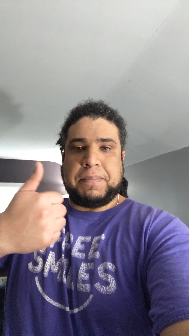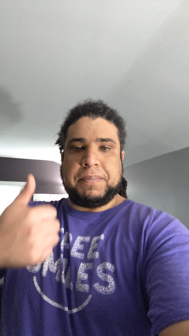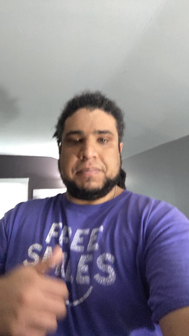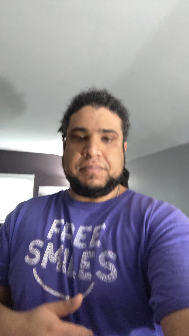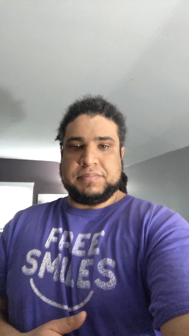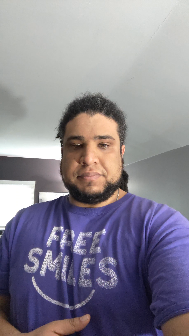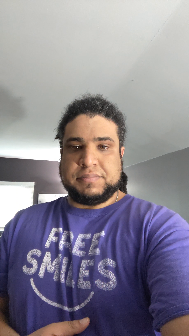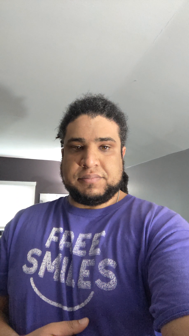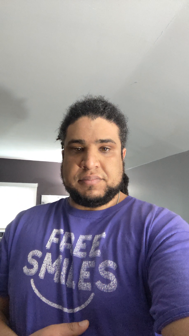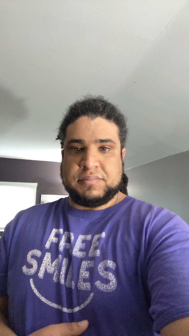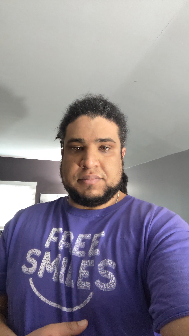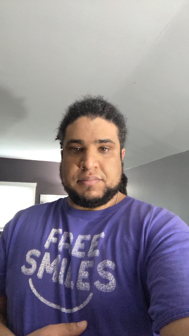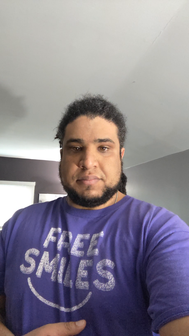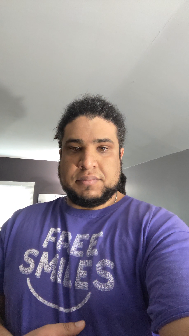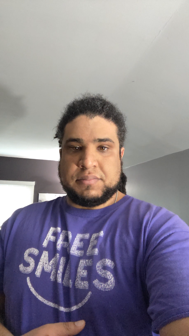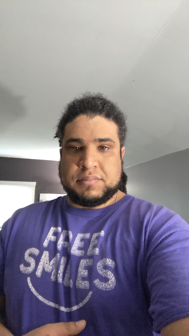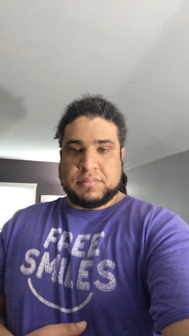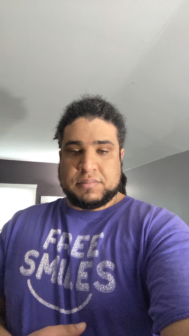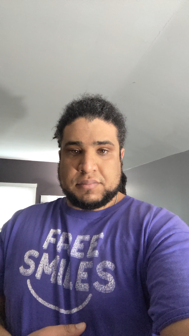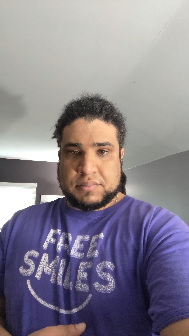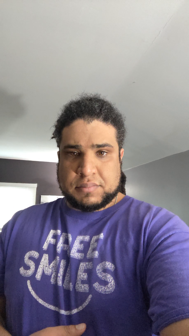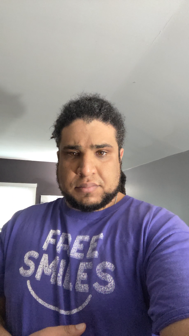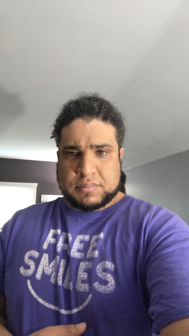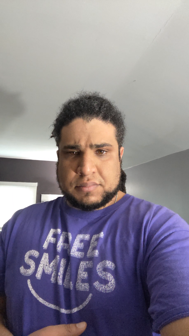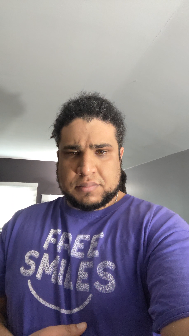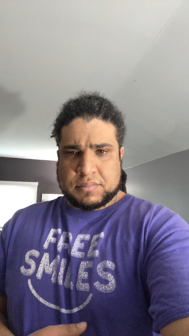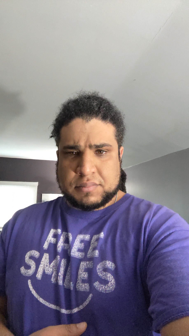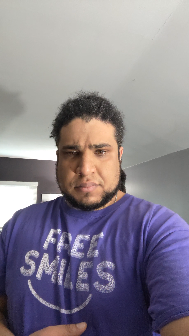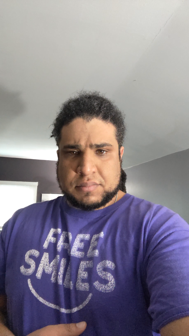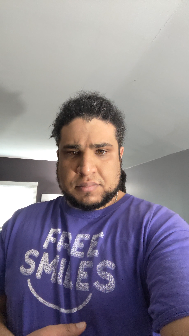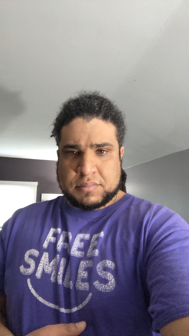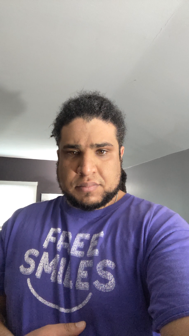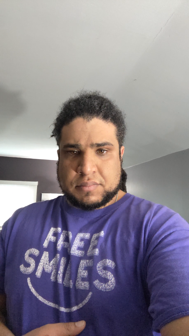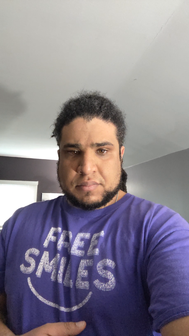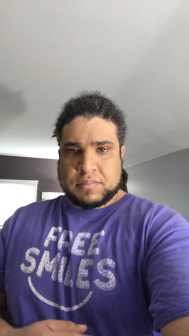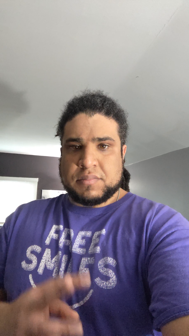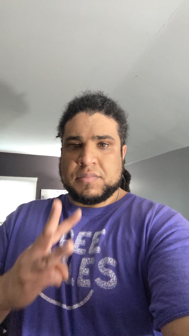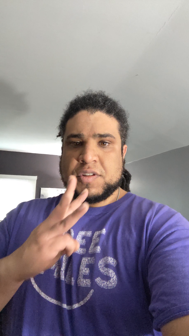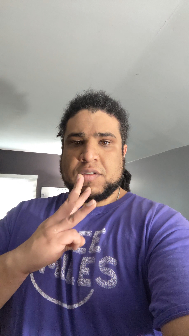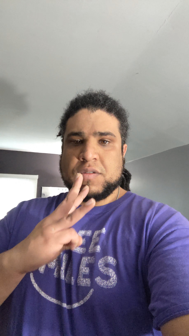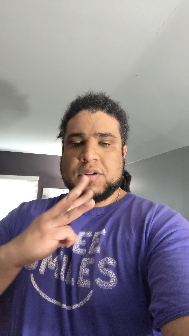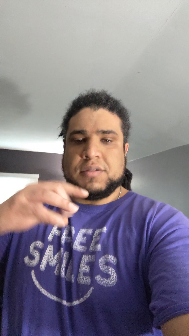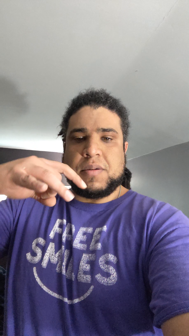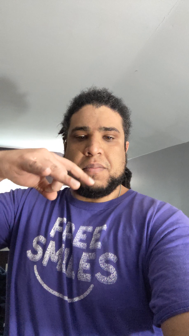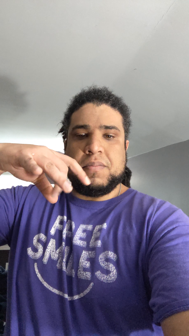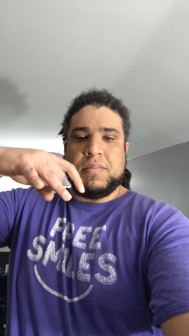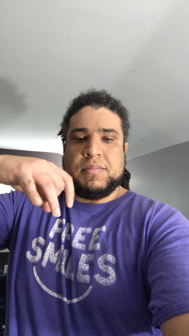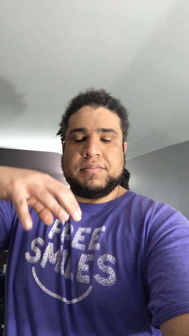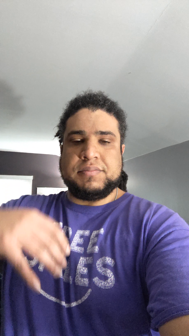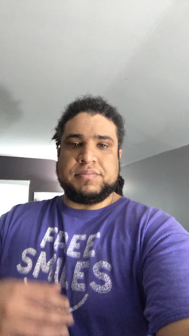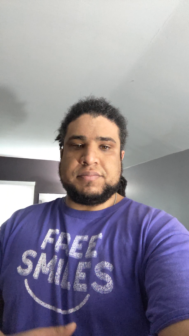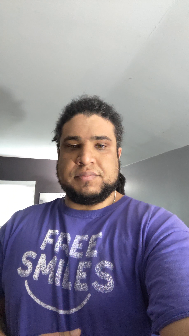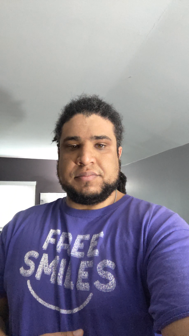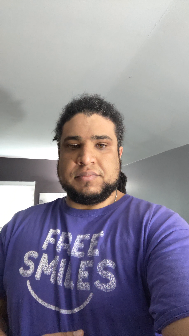melon